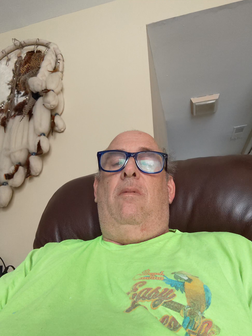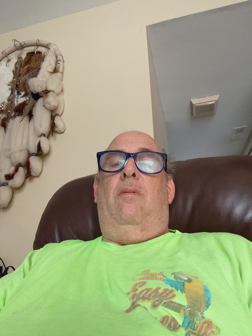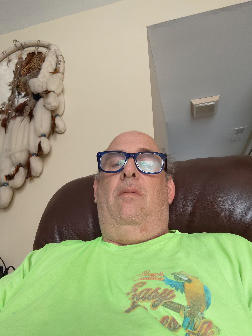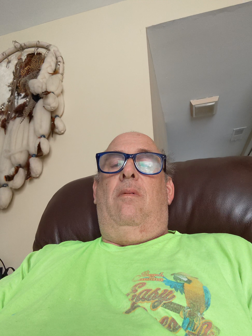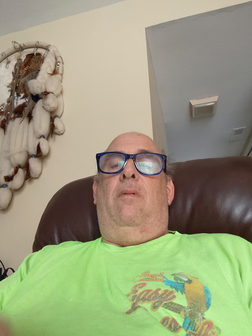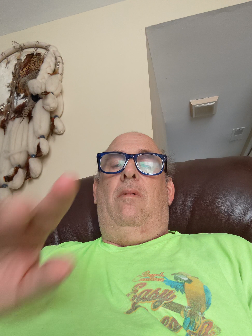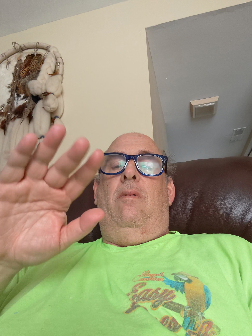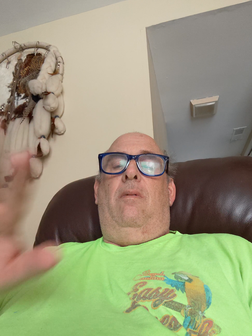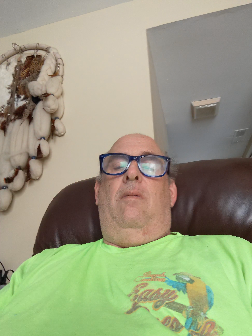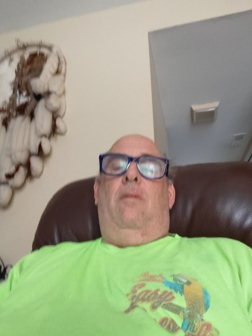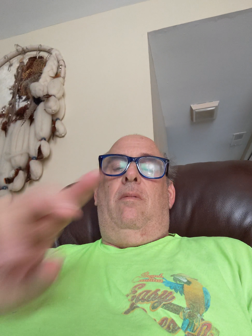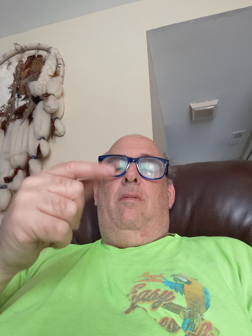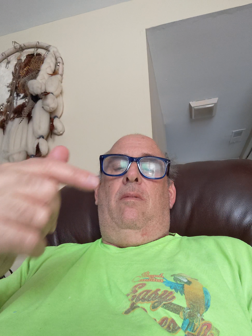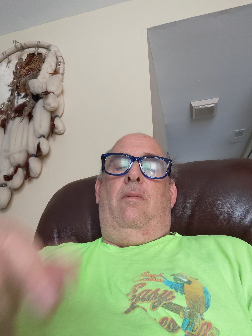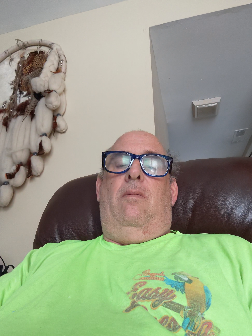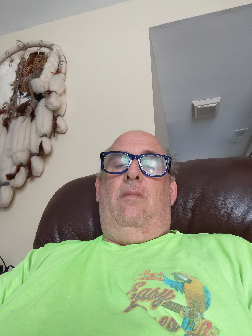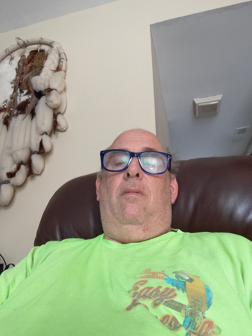dog